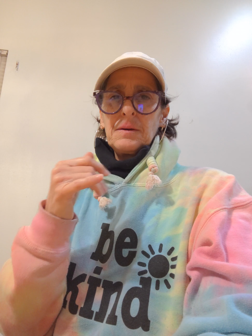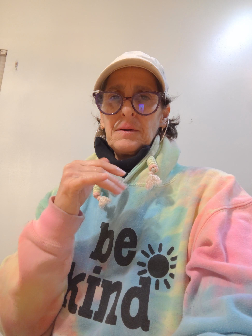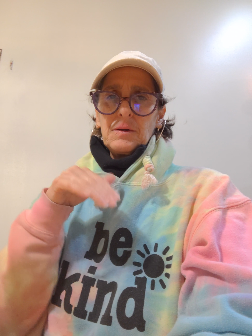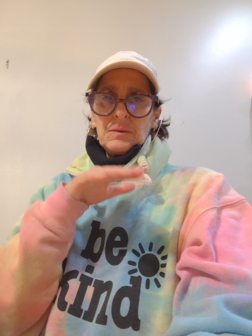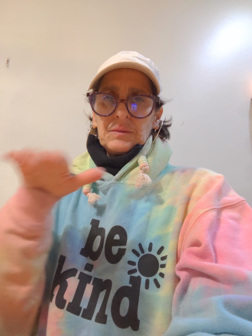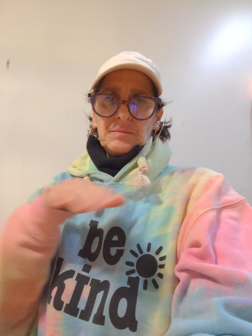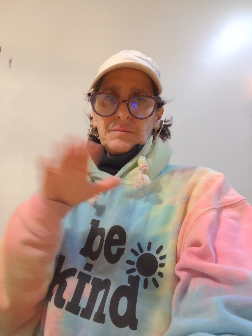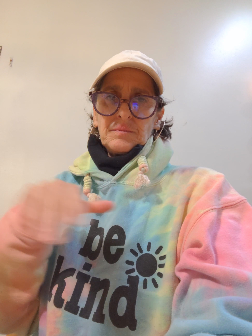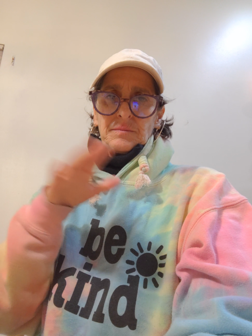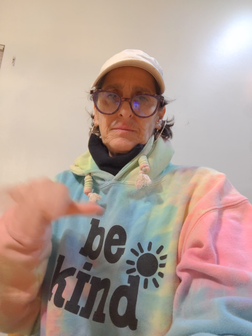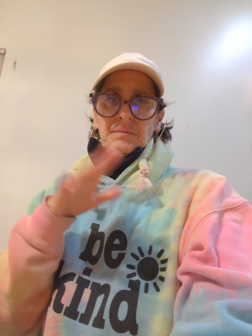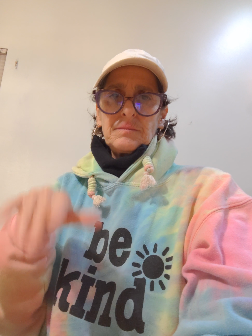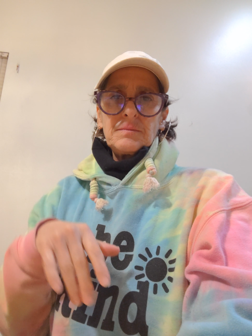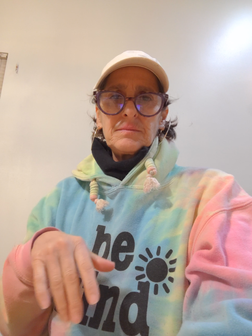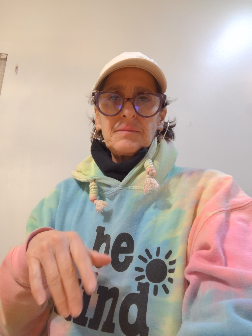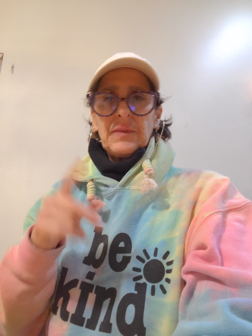pool